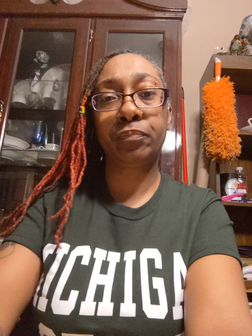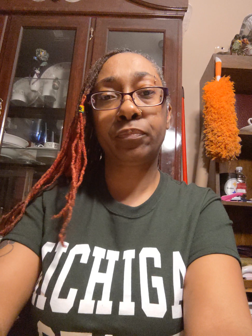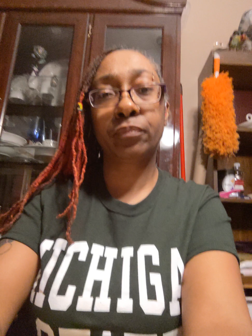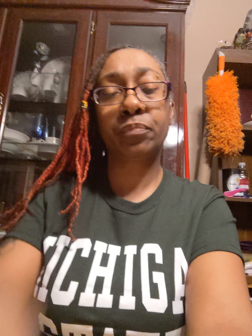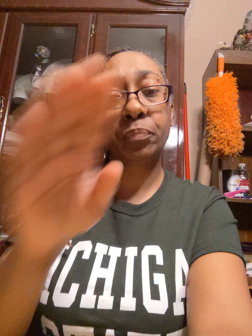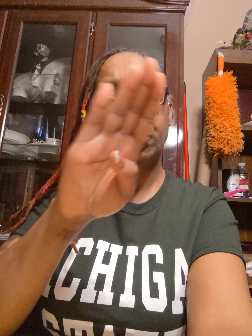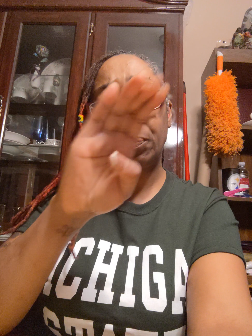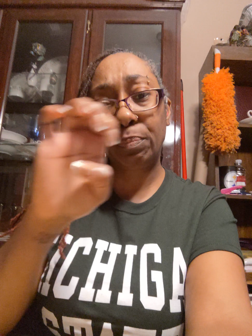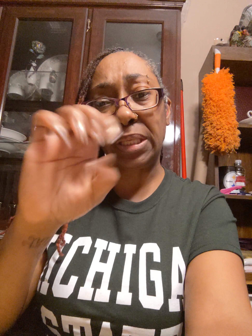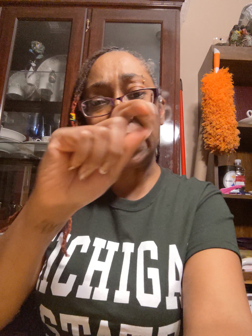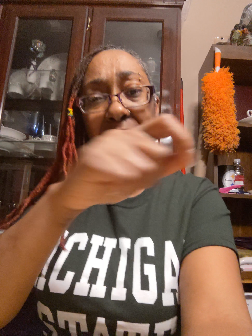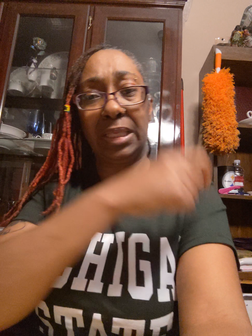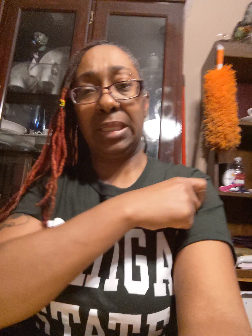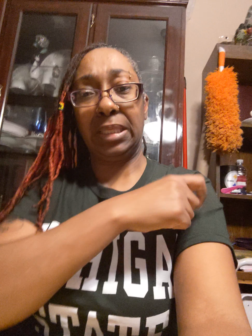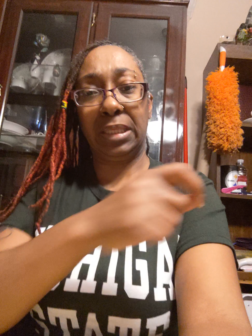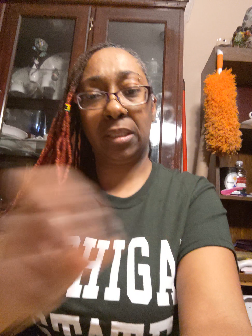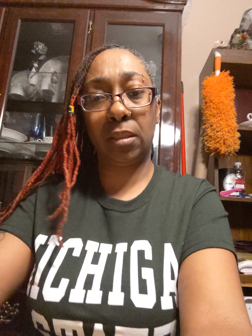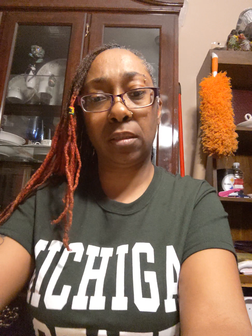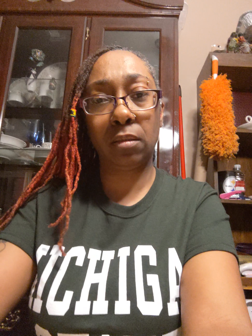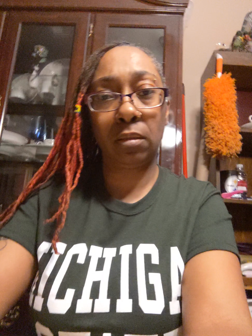bee